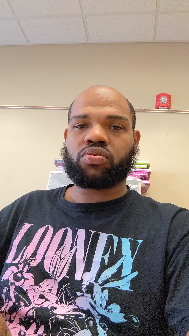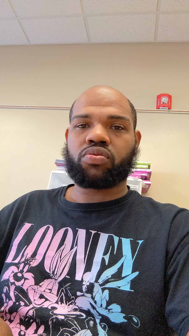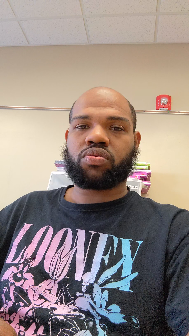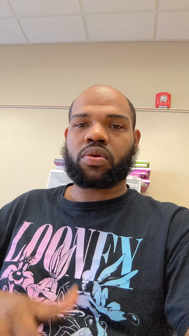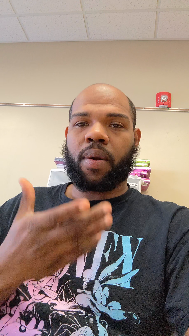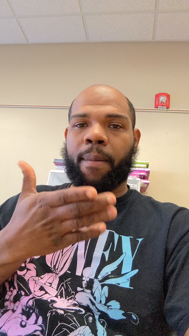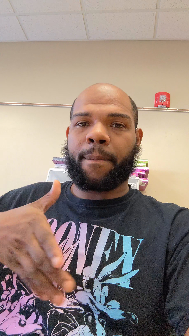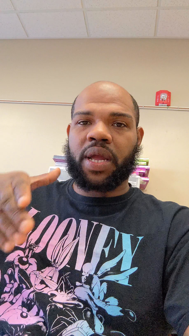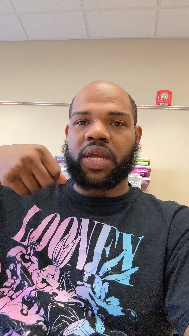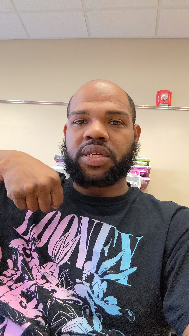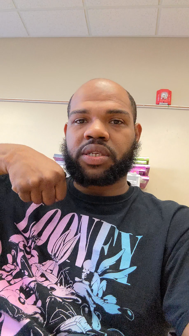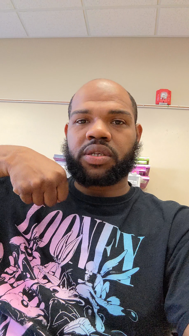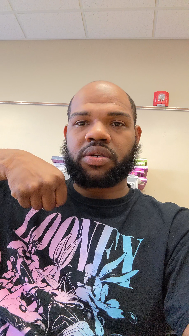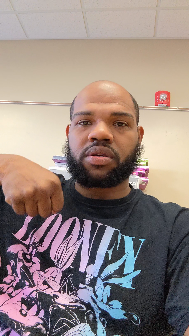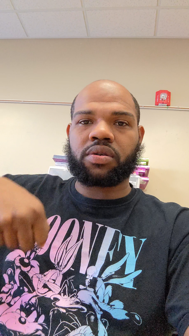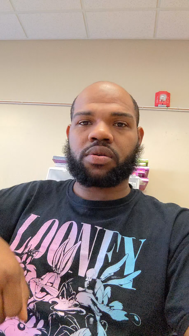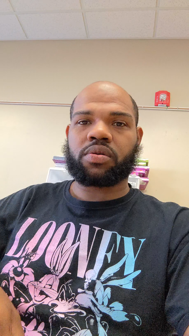basket